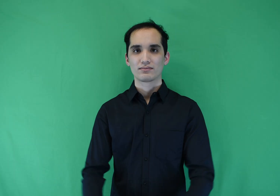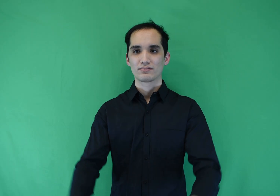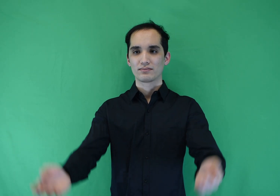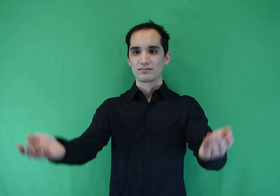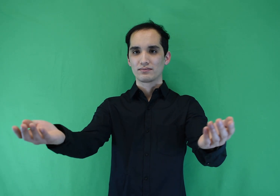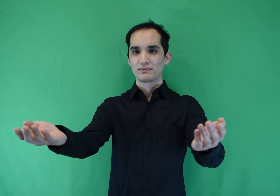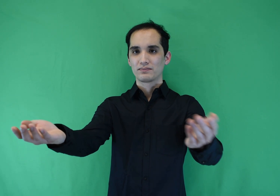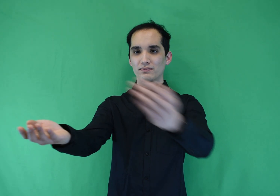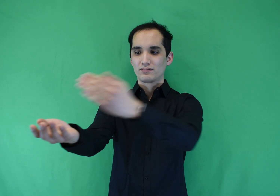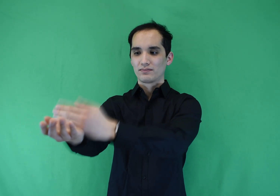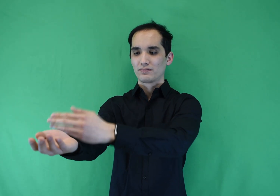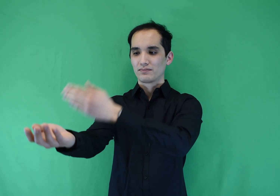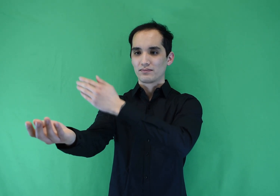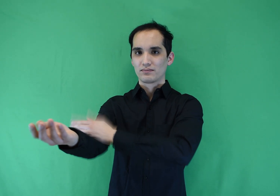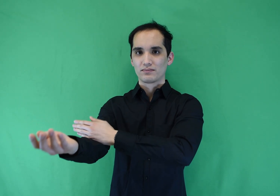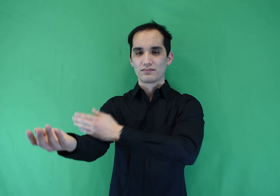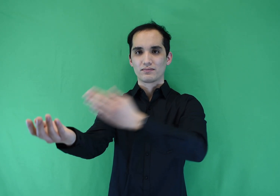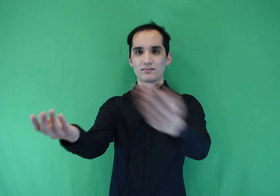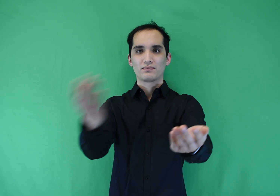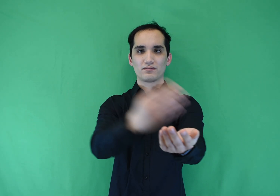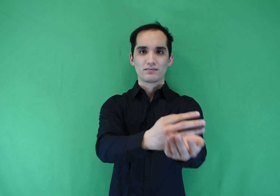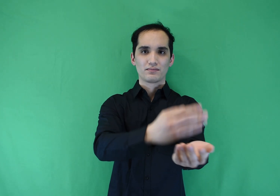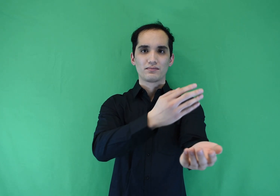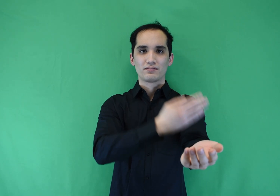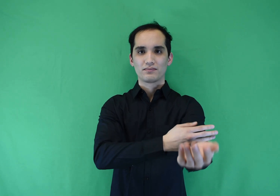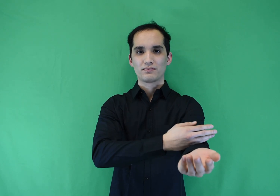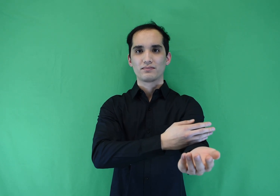articulaciones